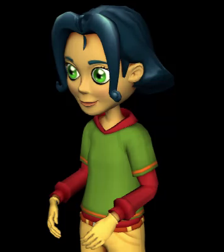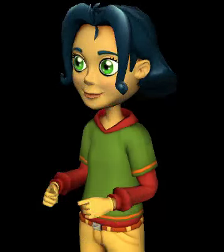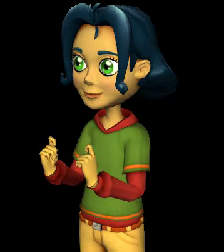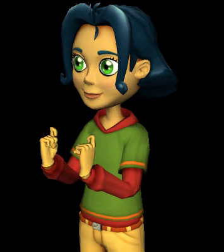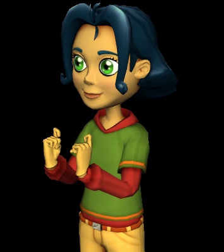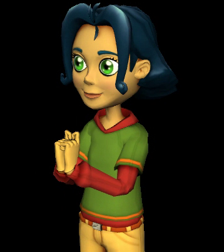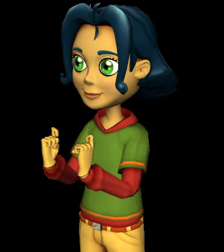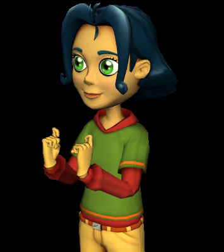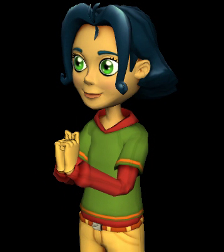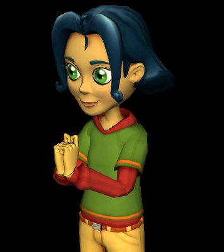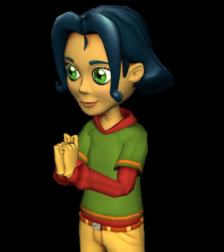كهربائي